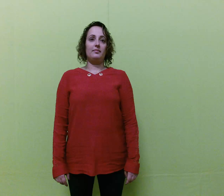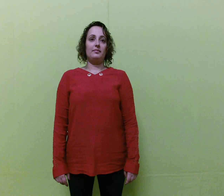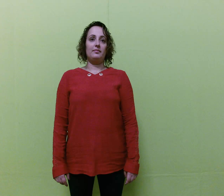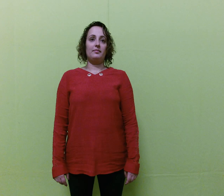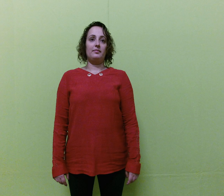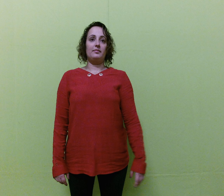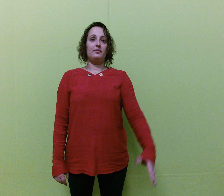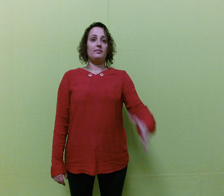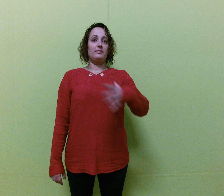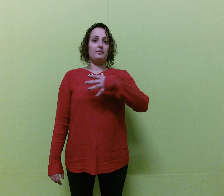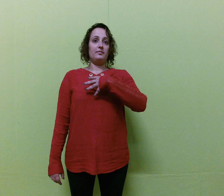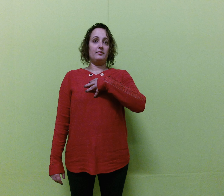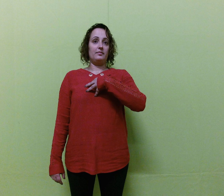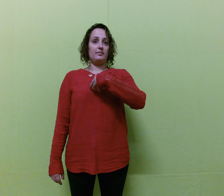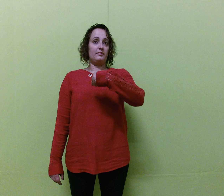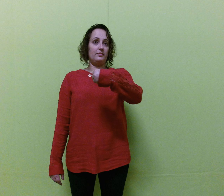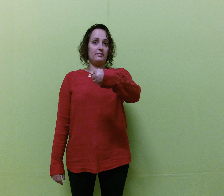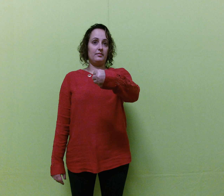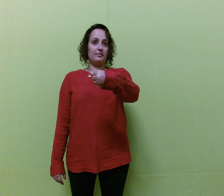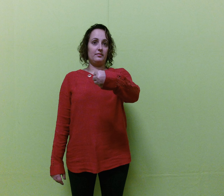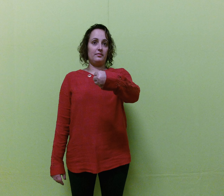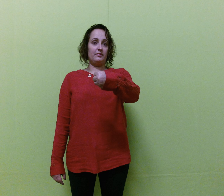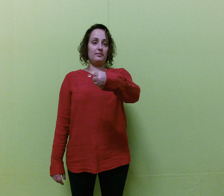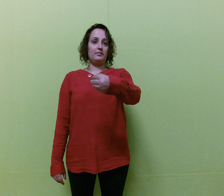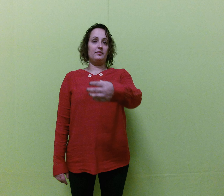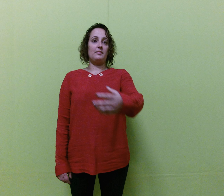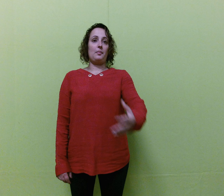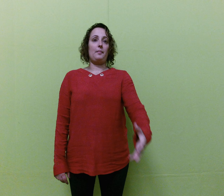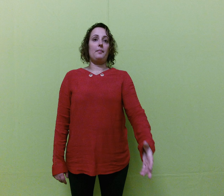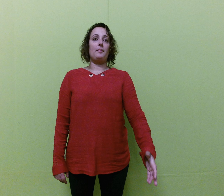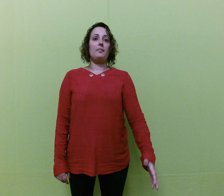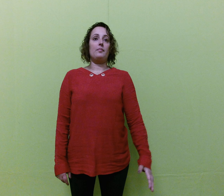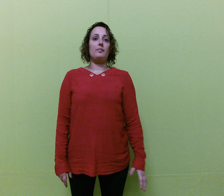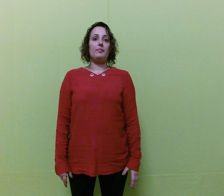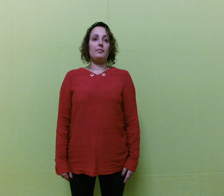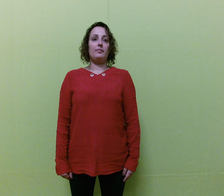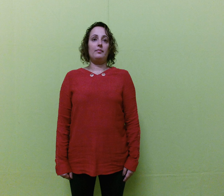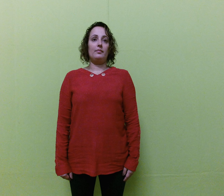filho